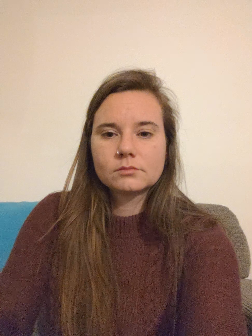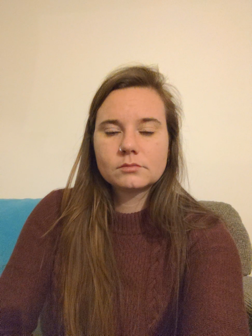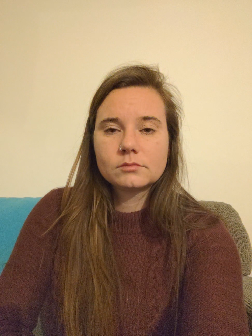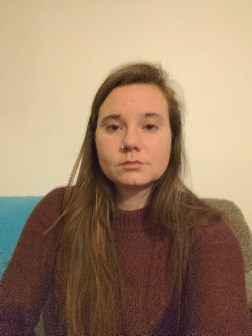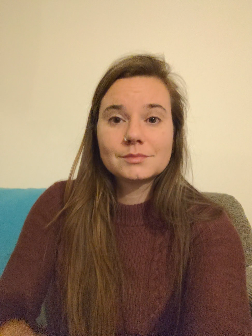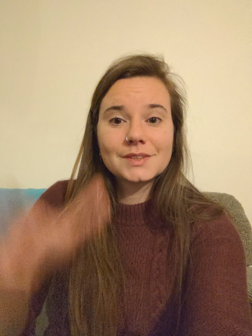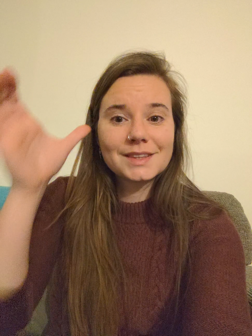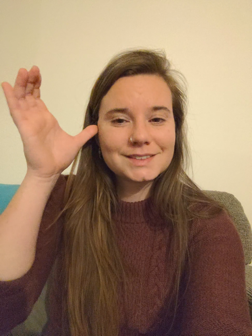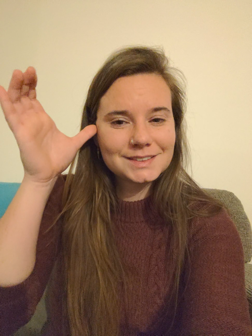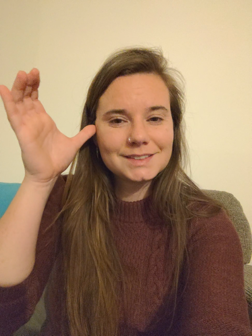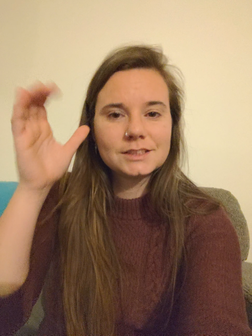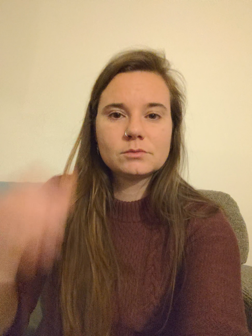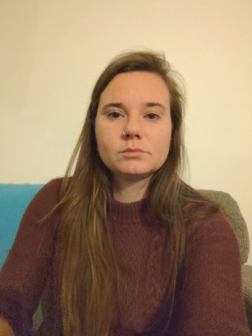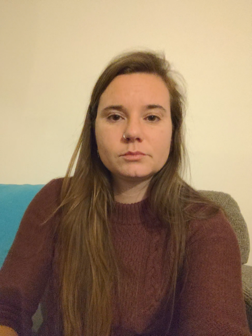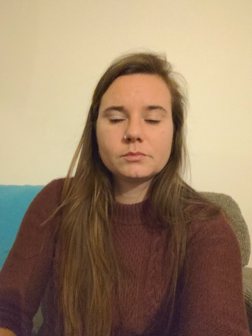listen